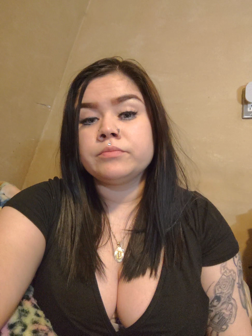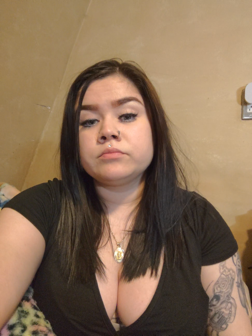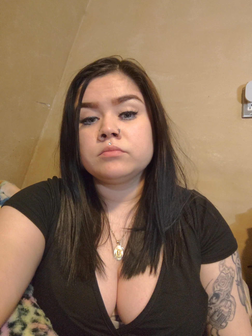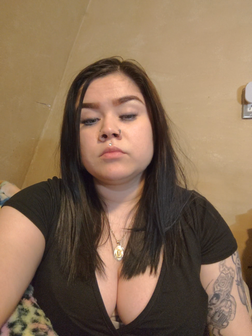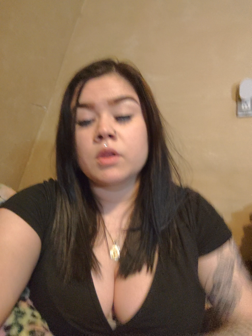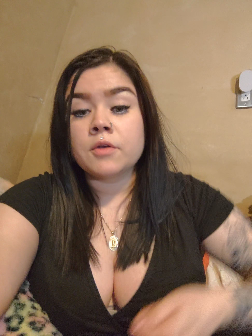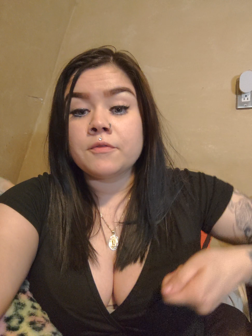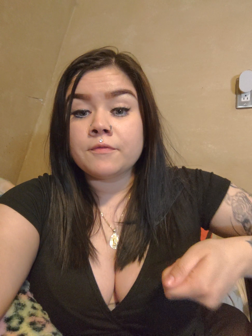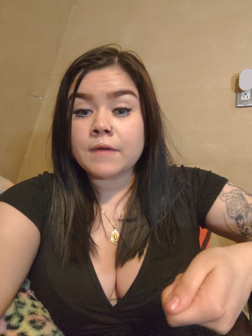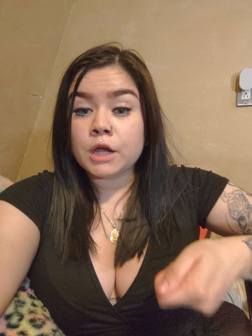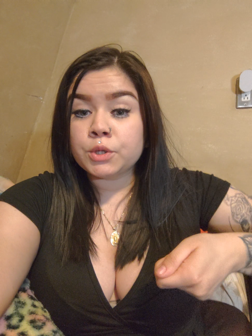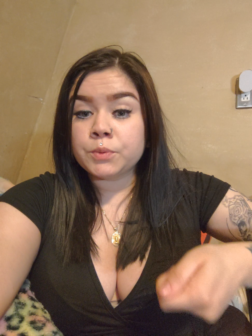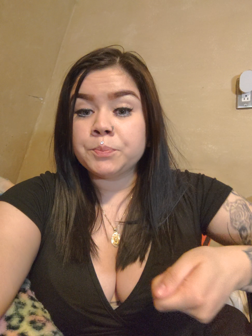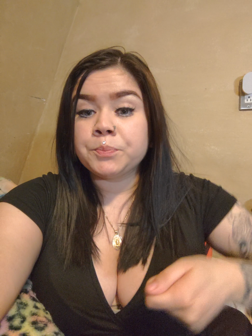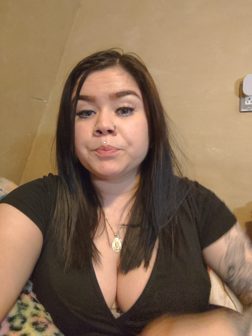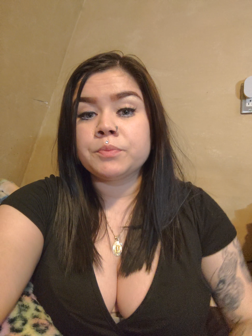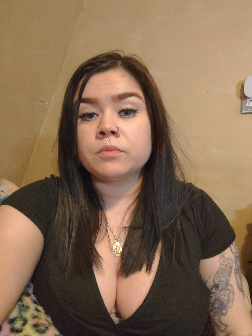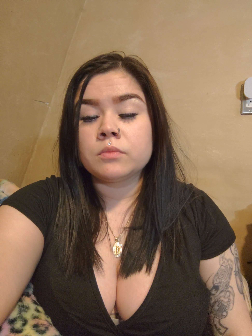vacuum